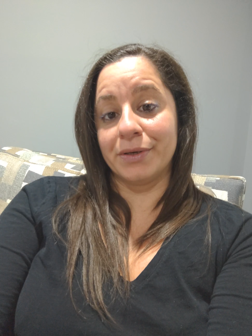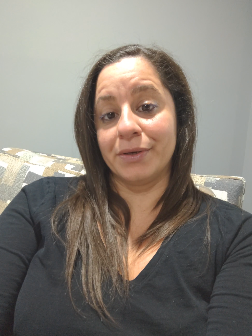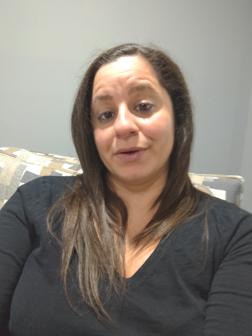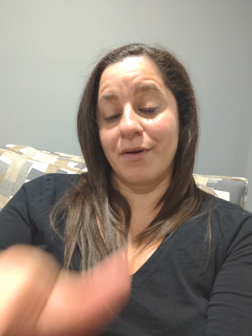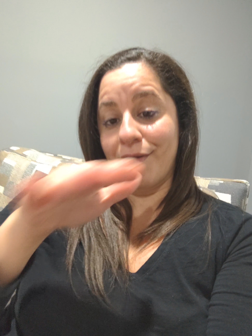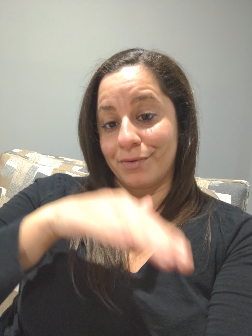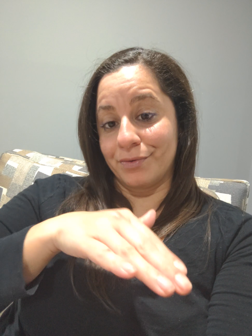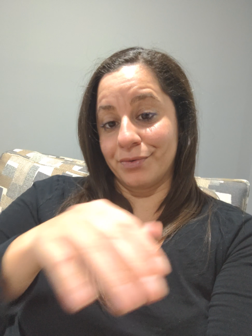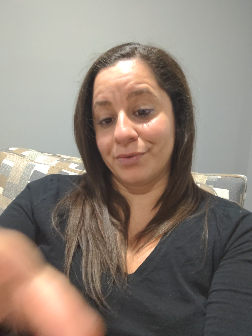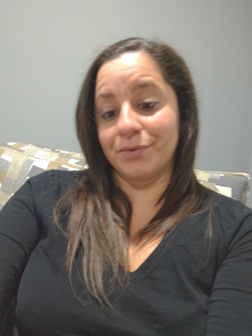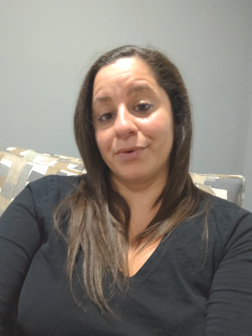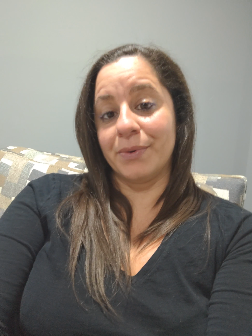on